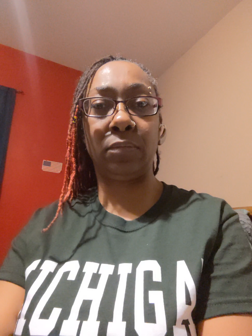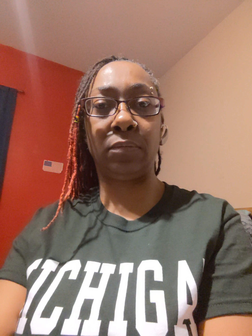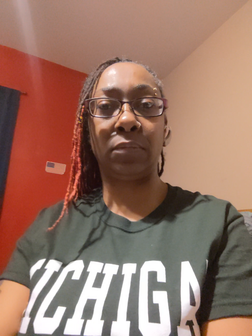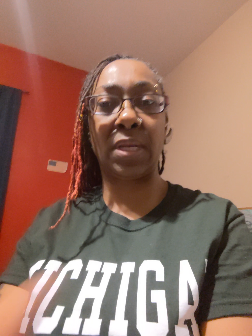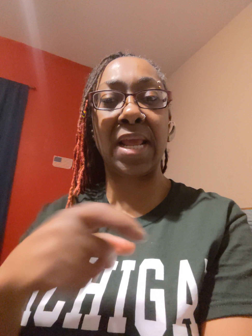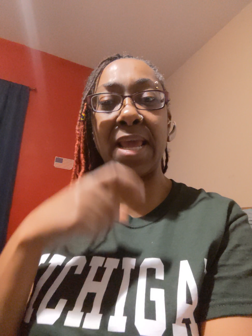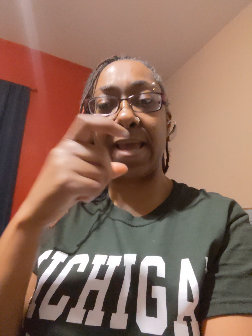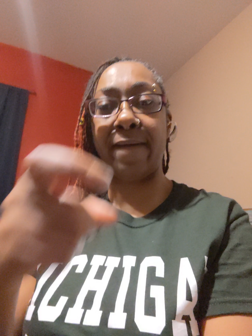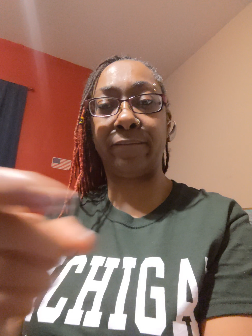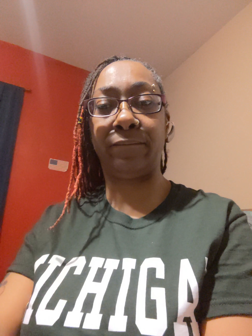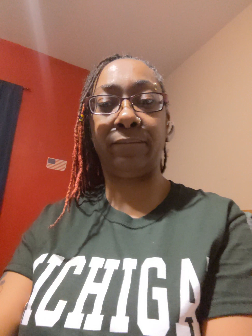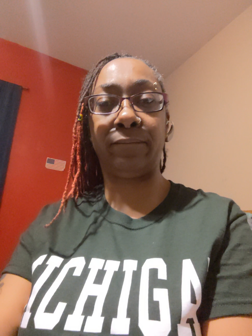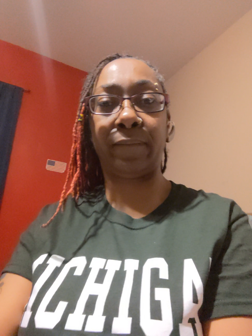gift